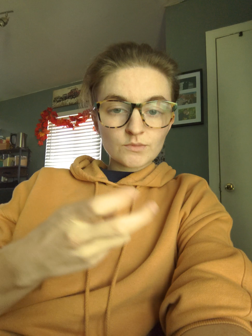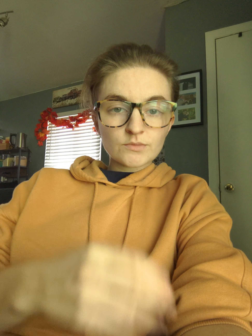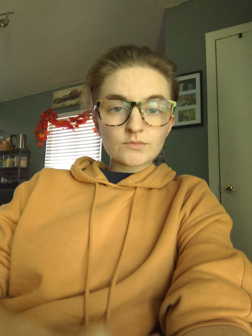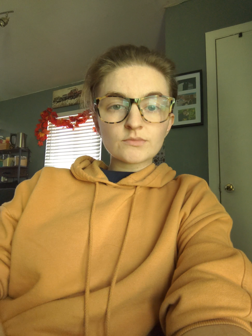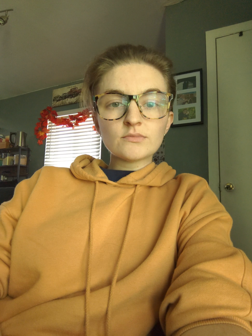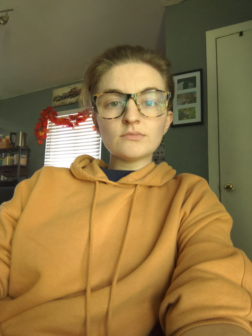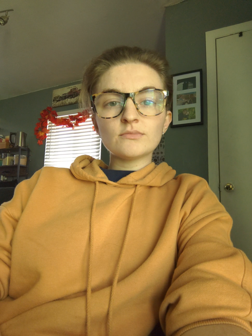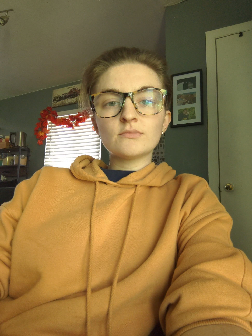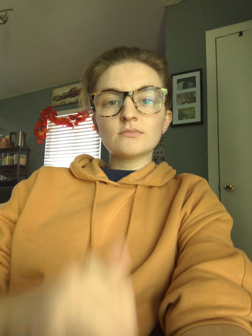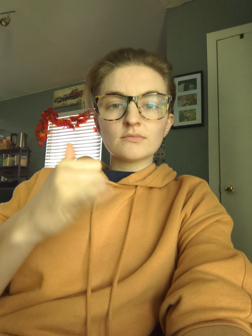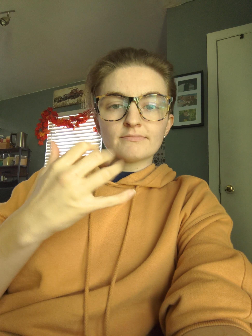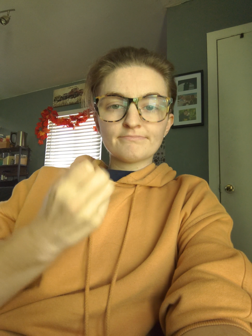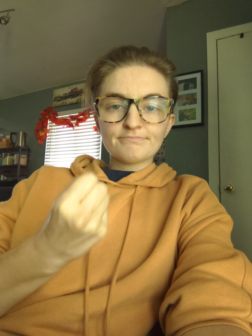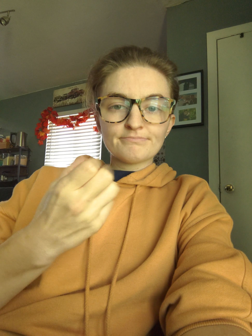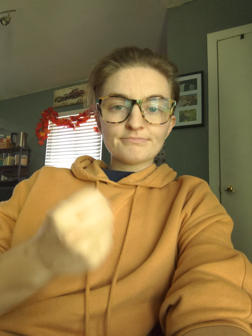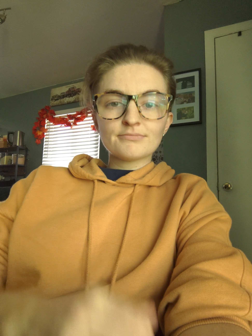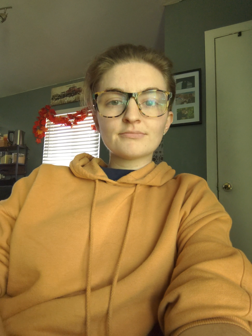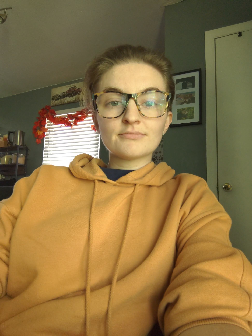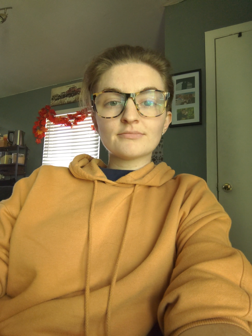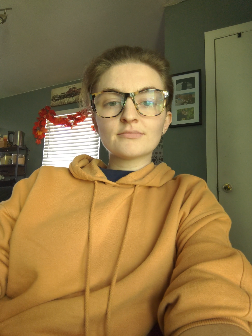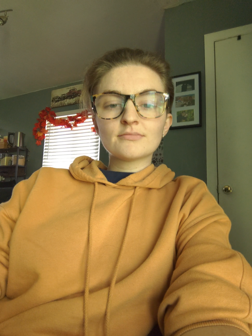play dough